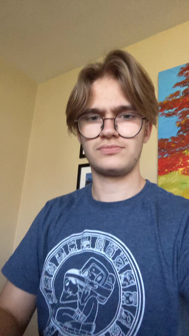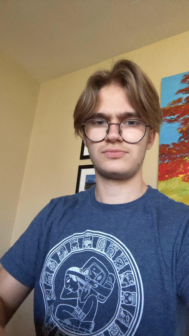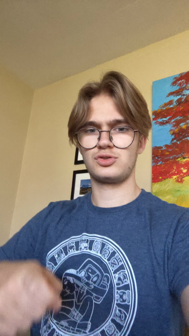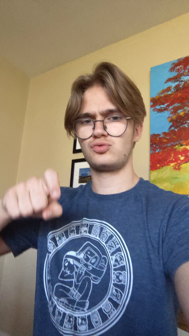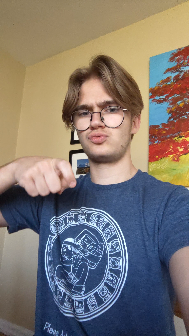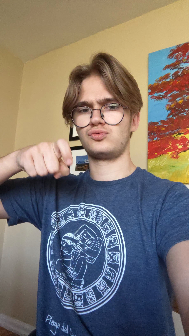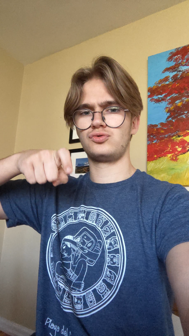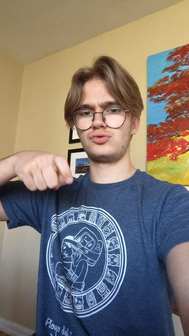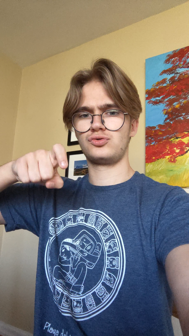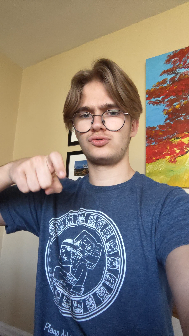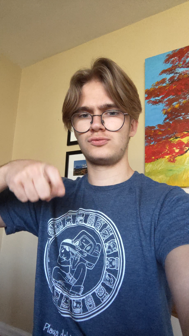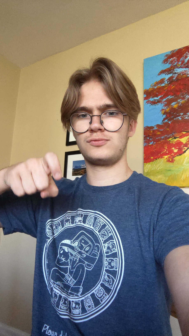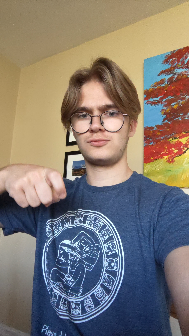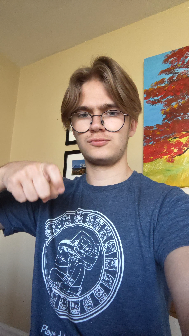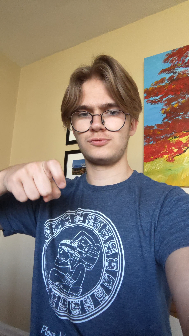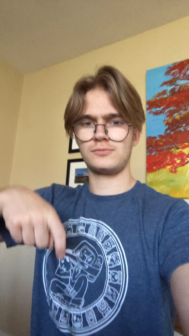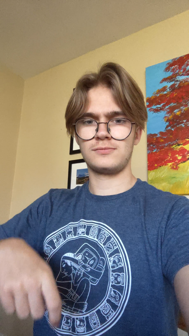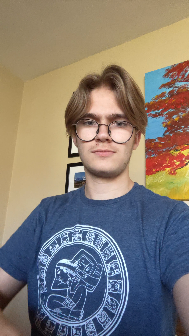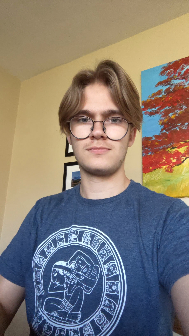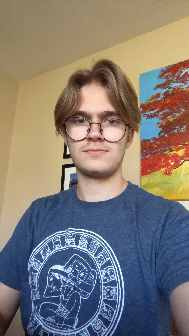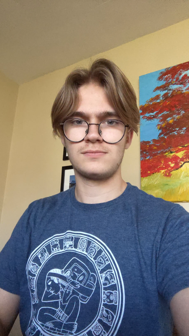should